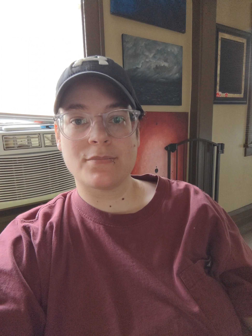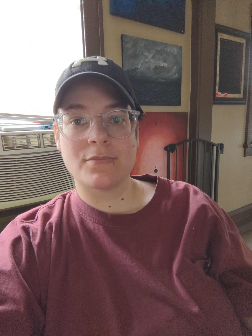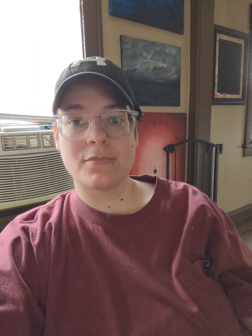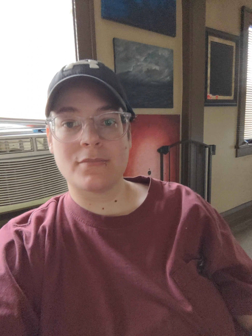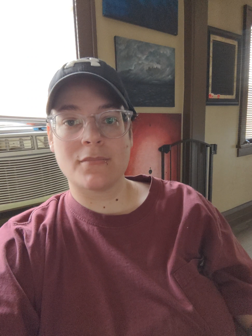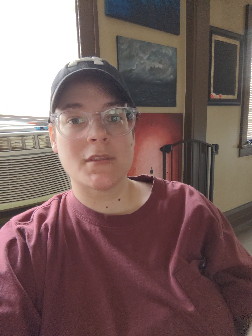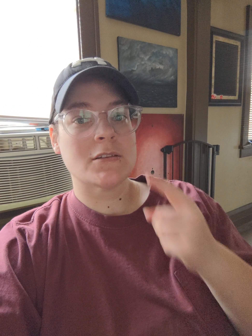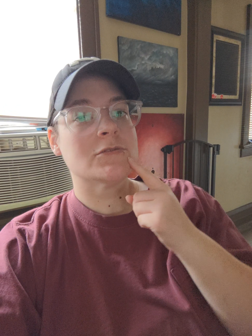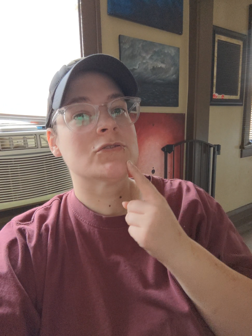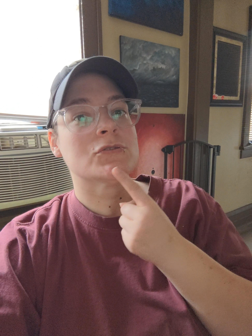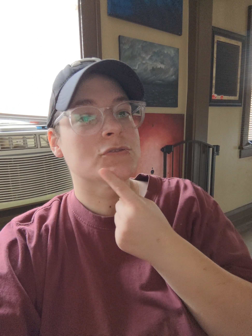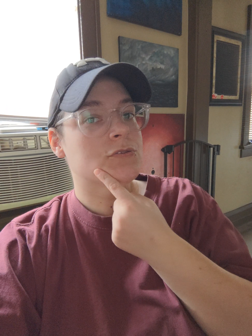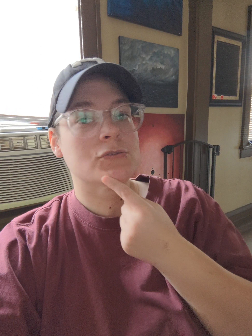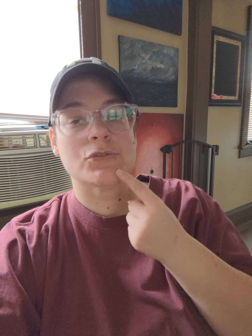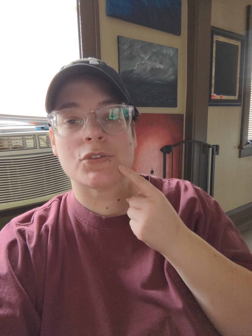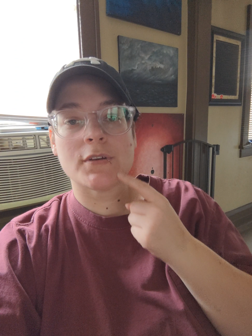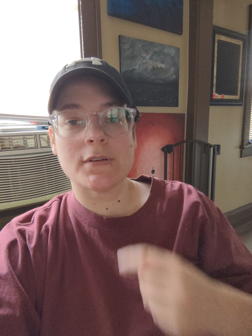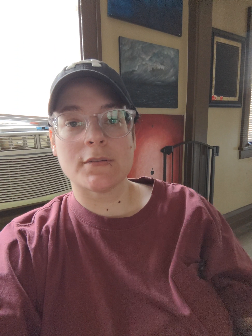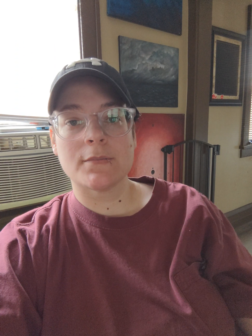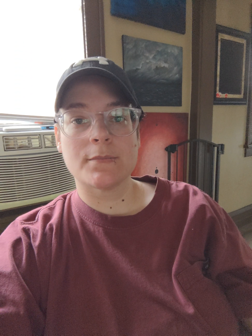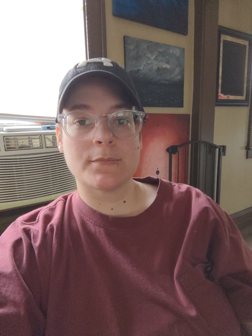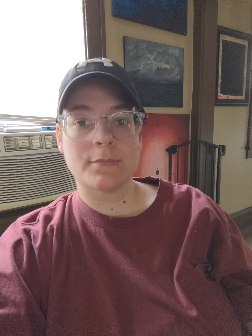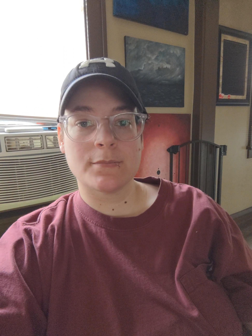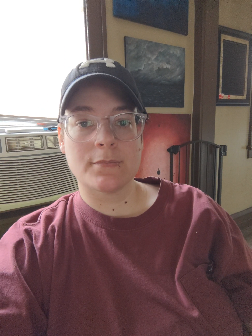chin